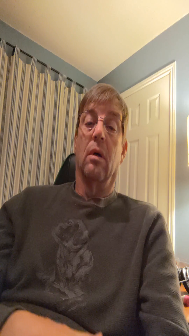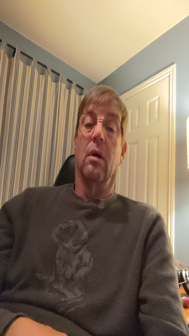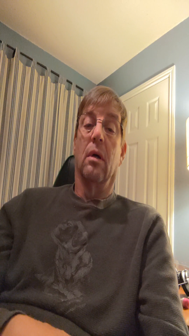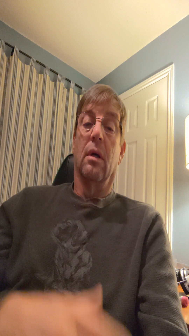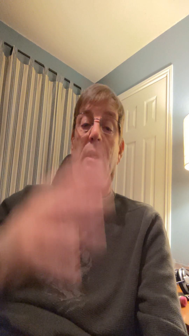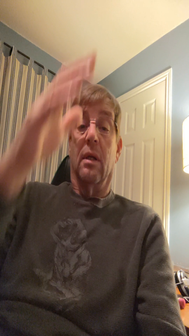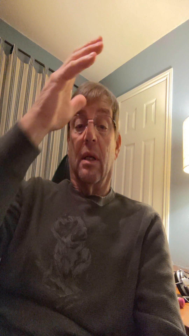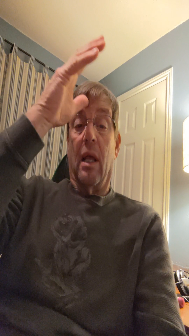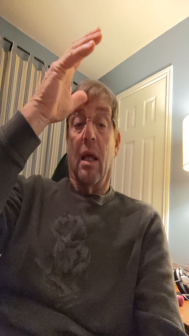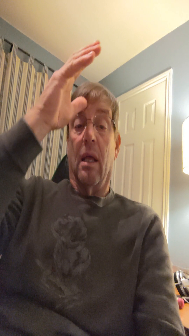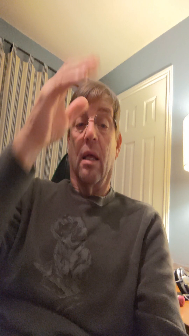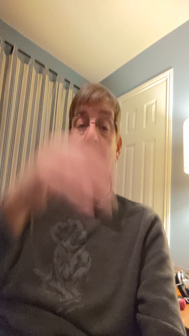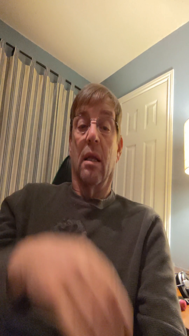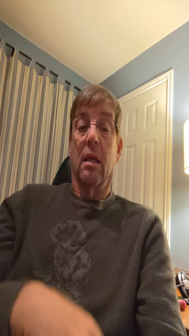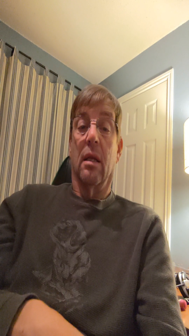dad